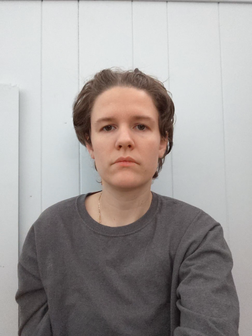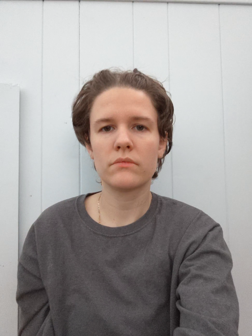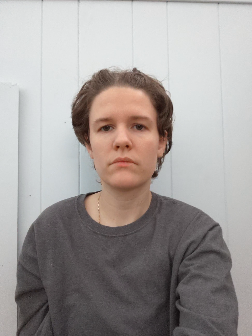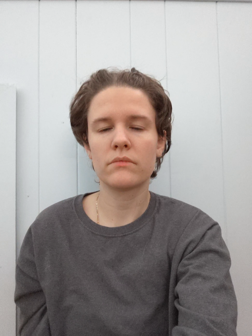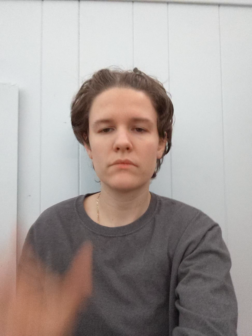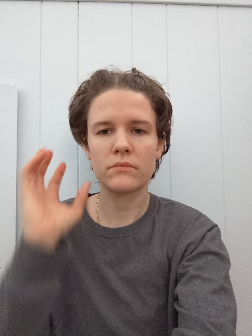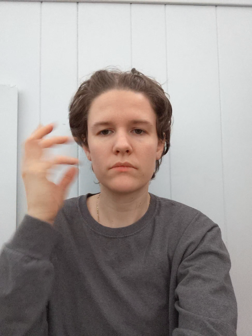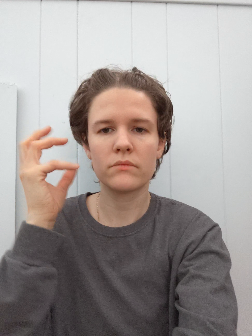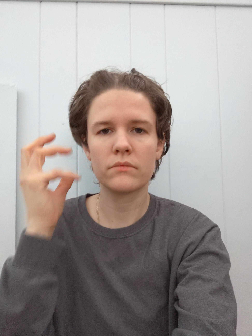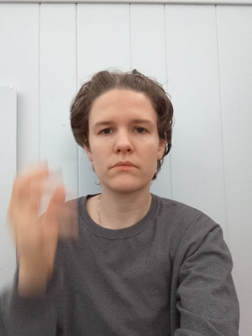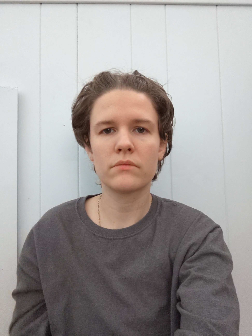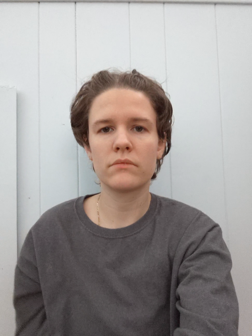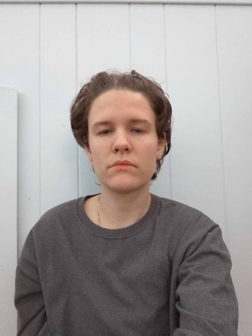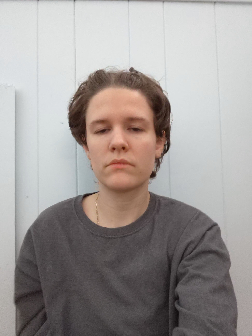radio